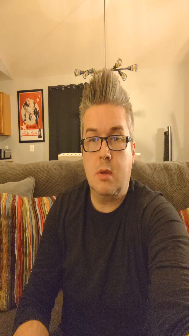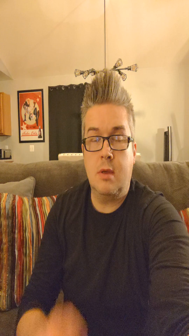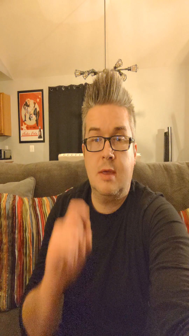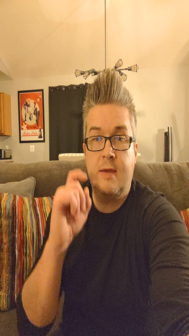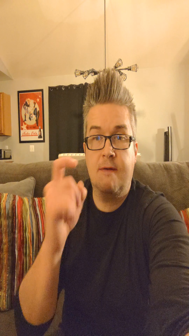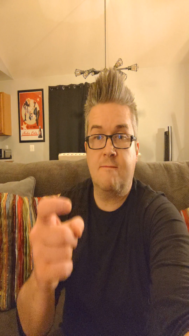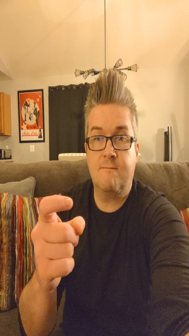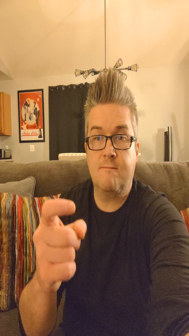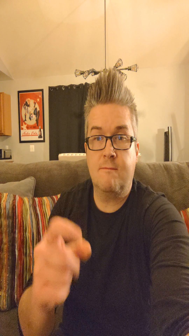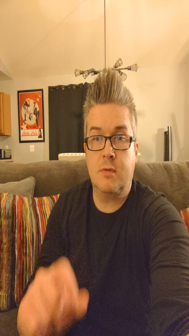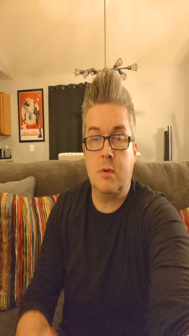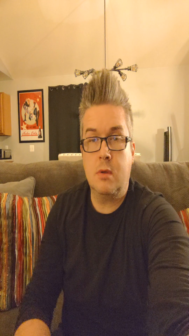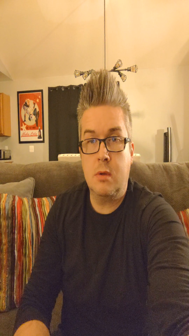gift